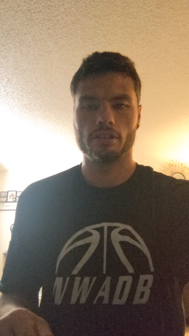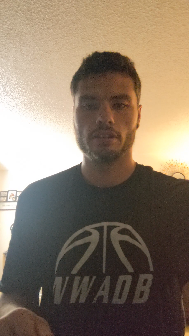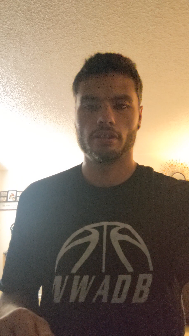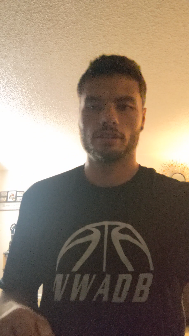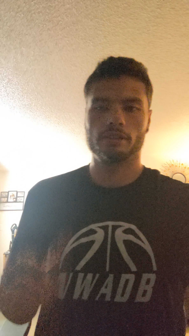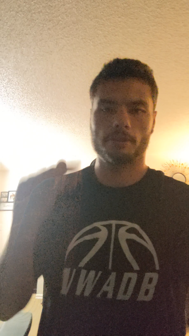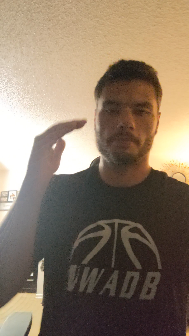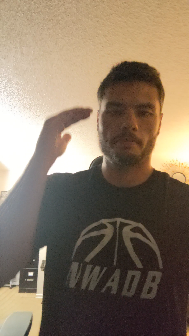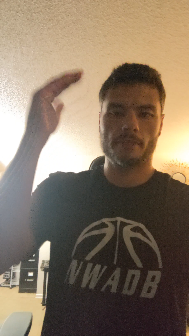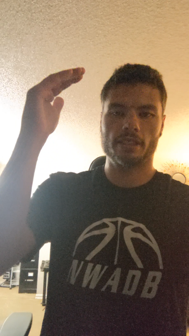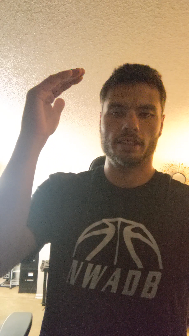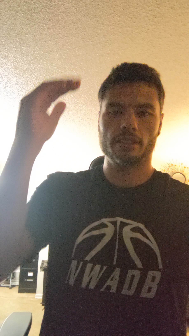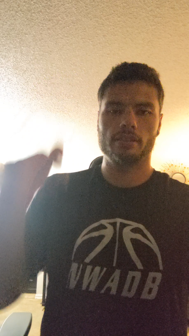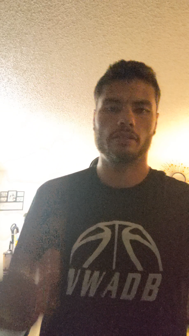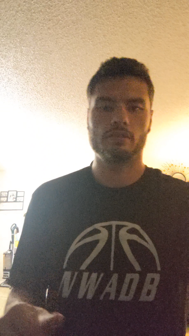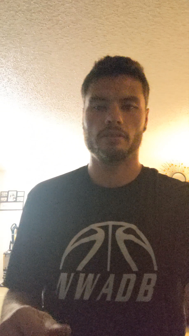big